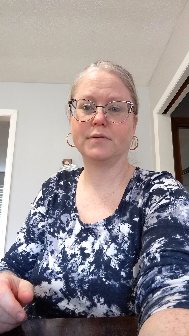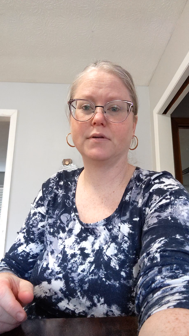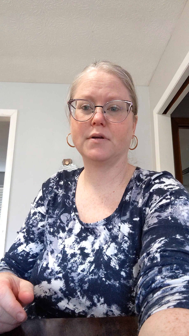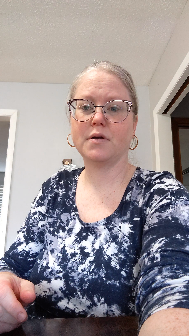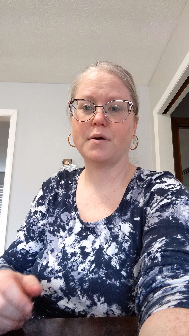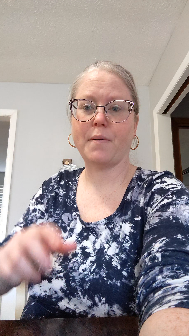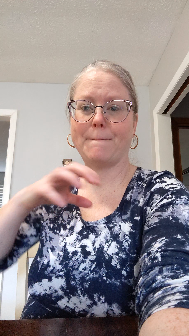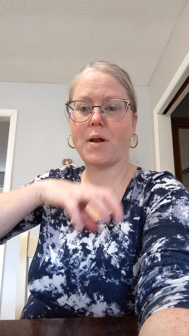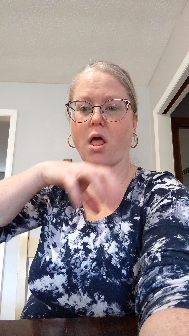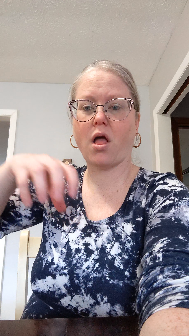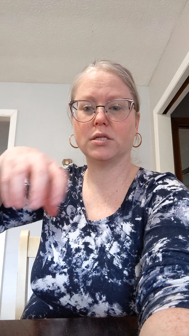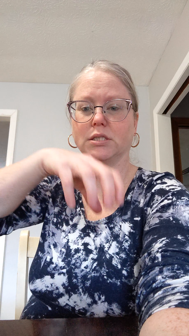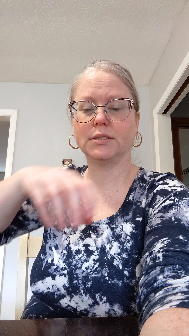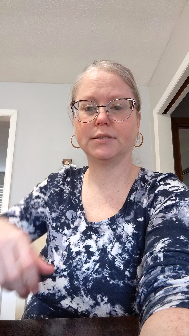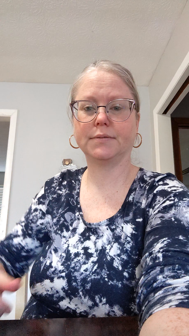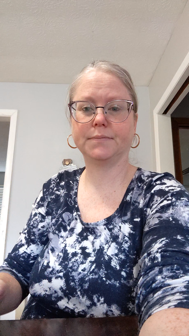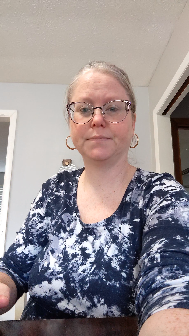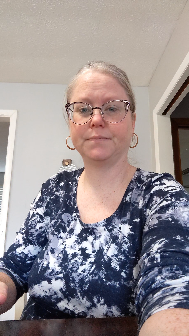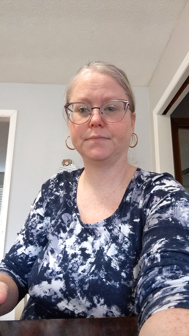block